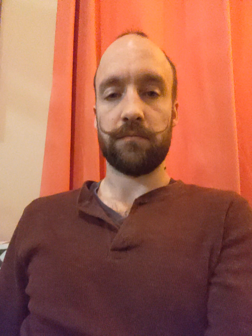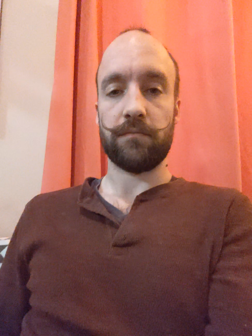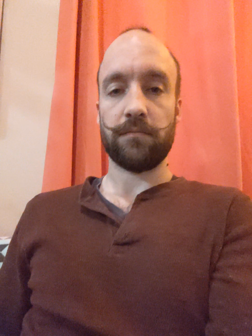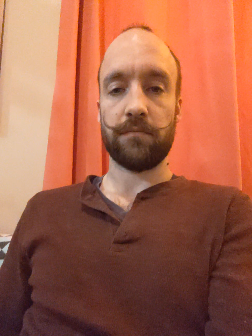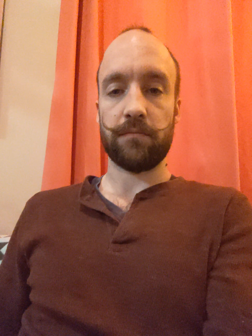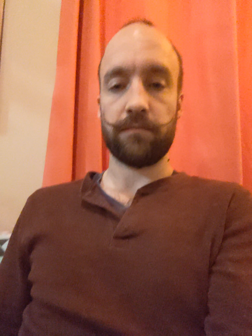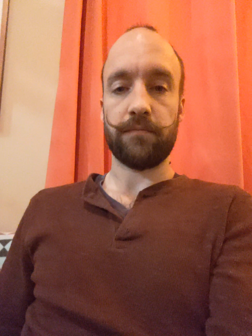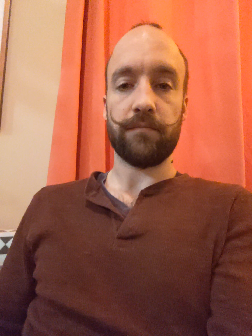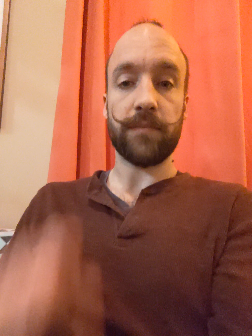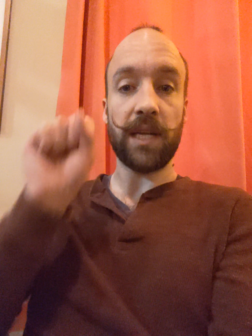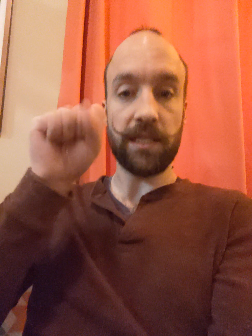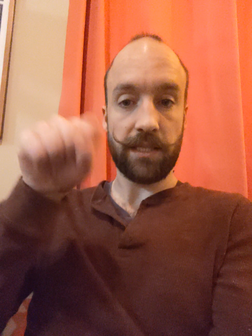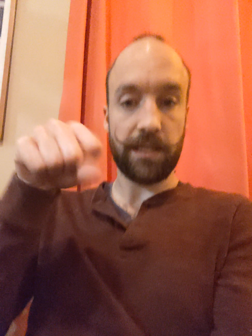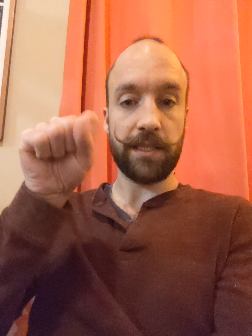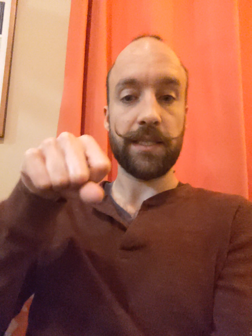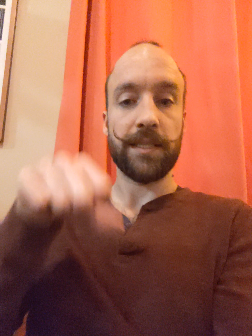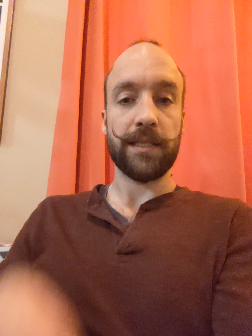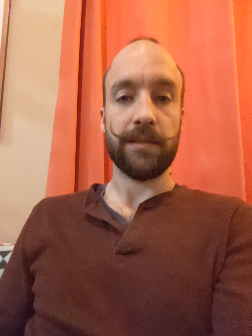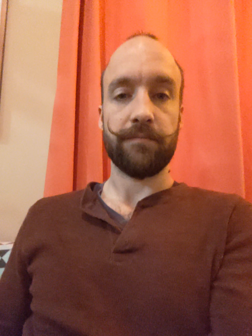yes